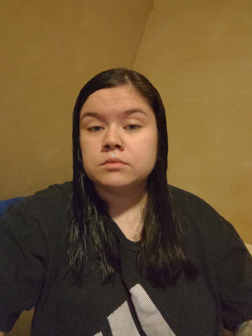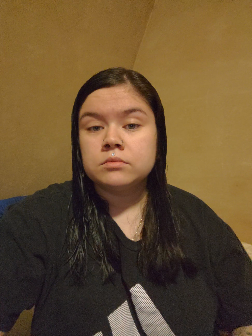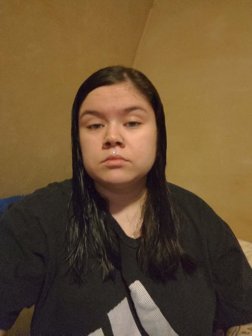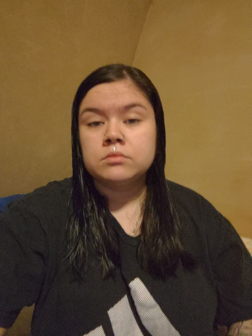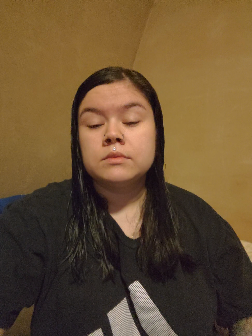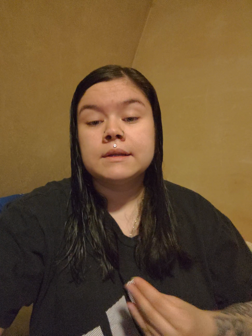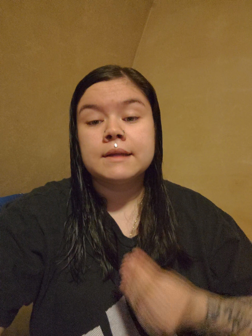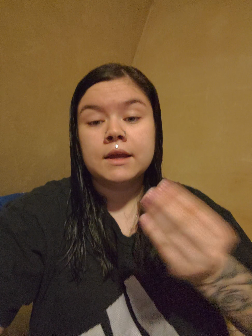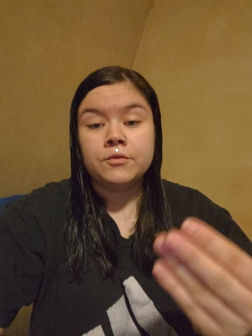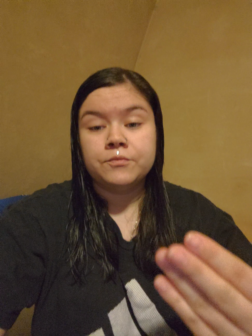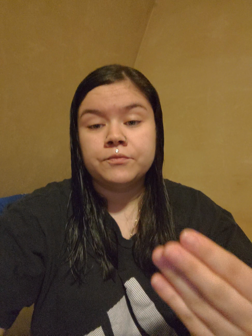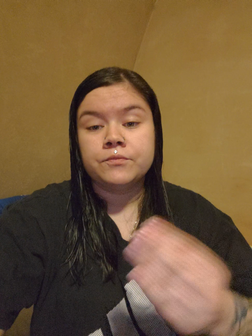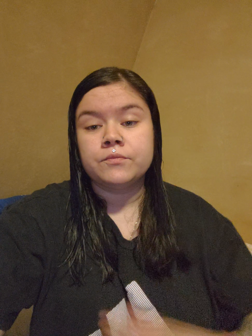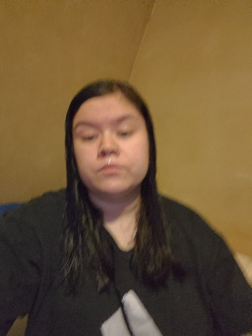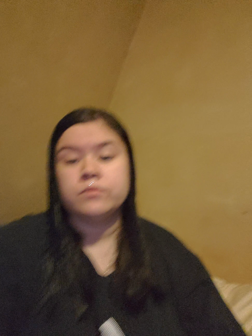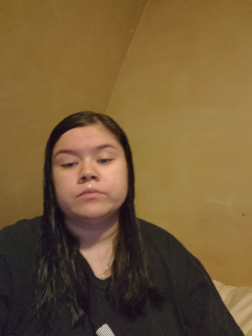give